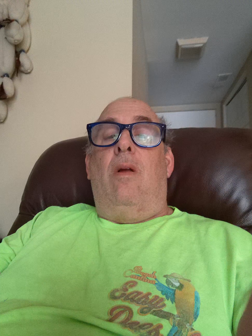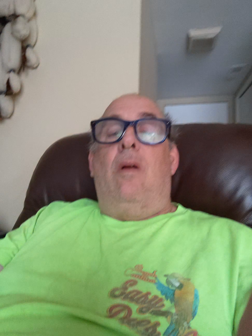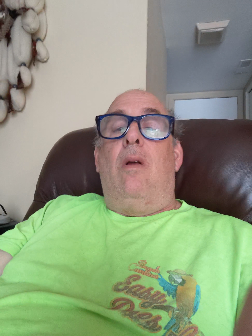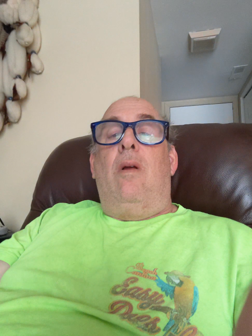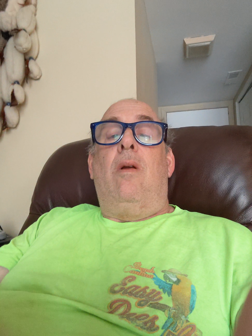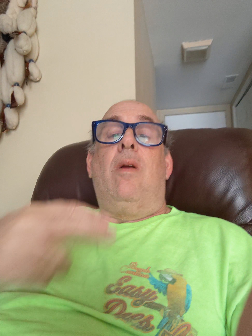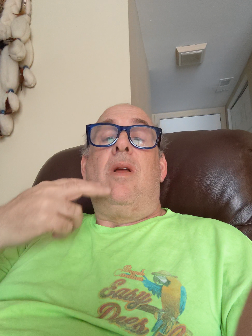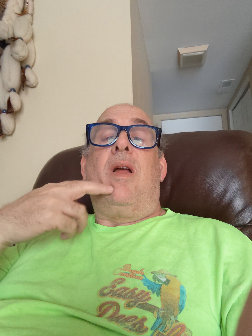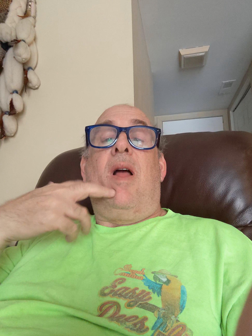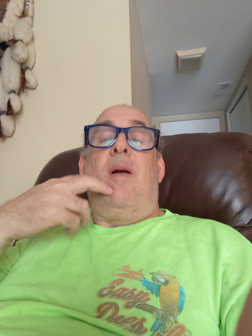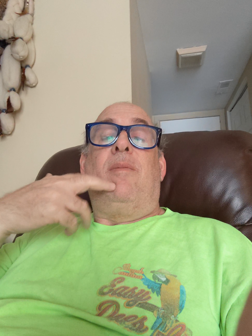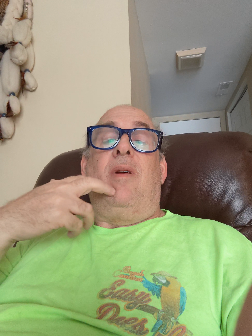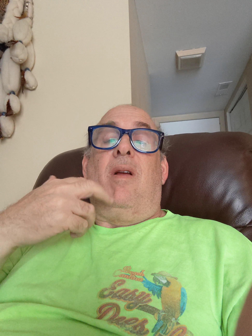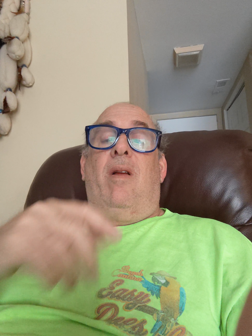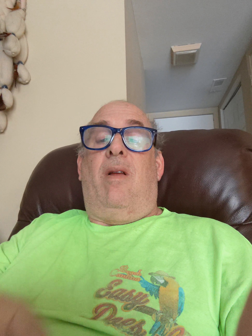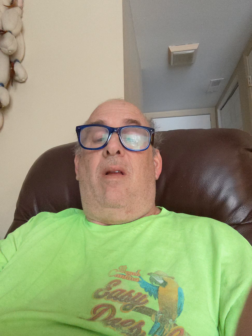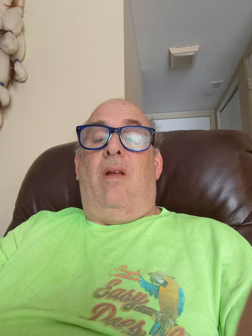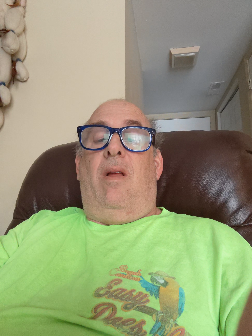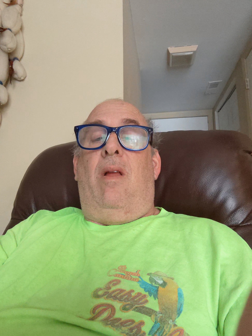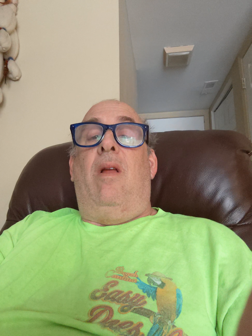gum